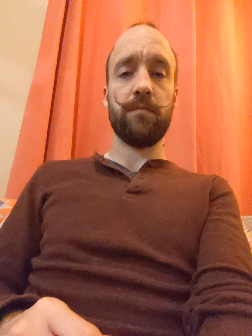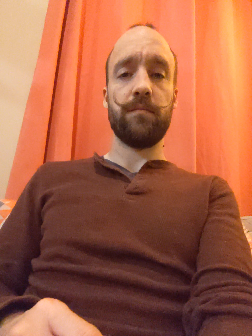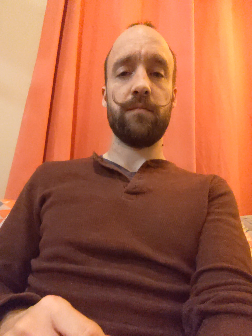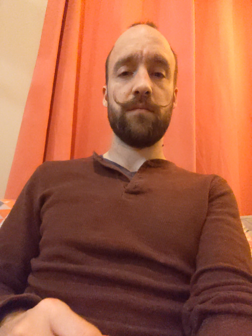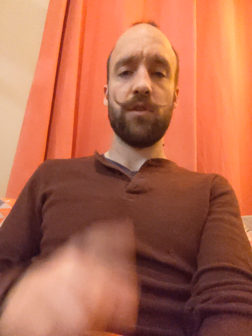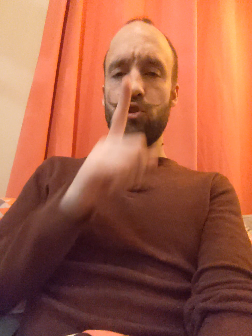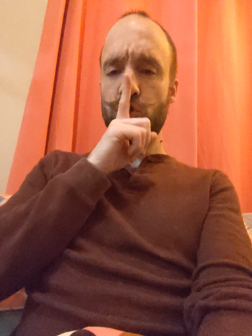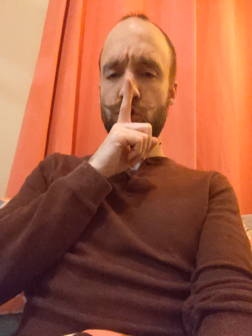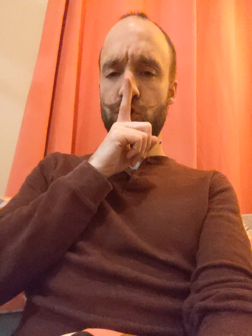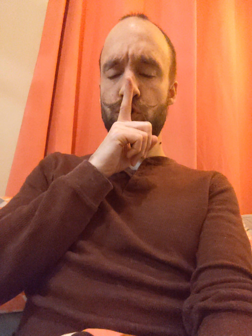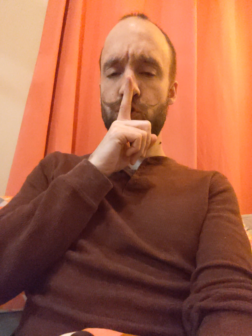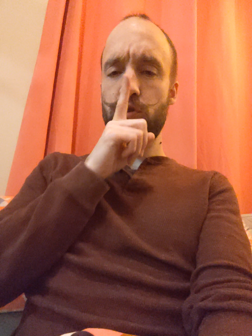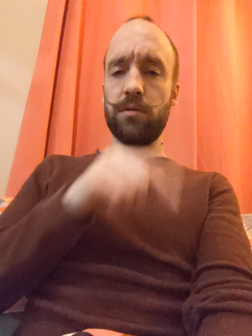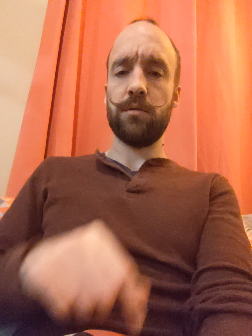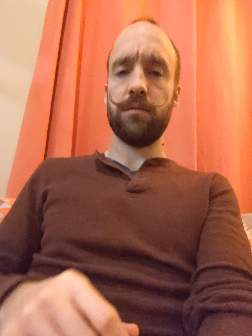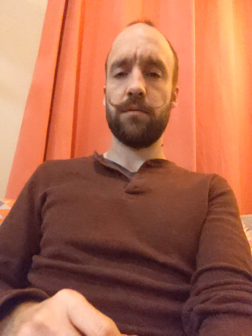shhh